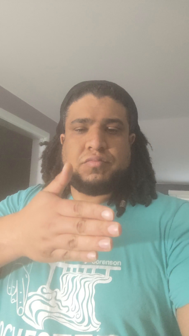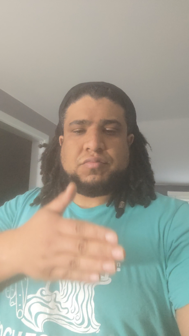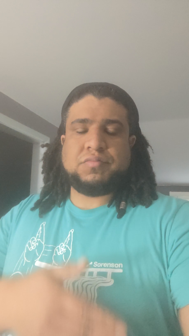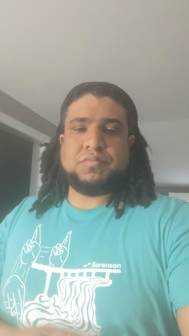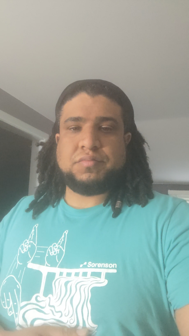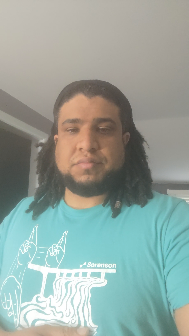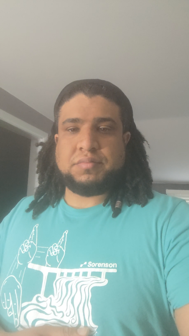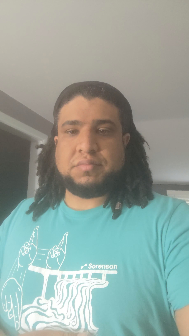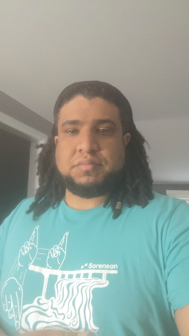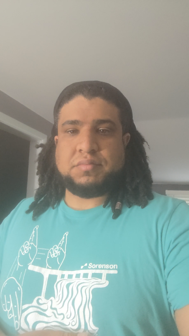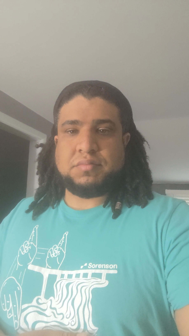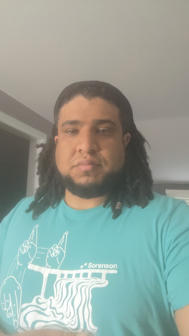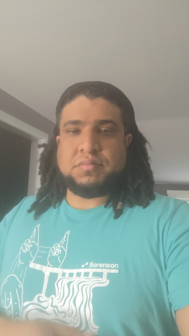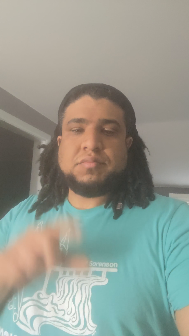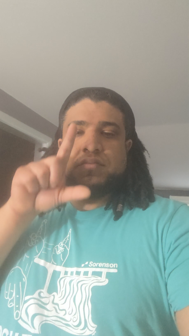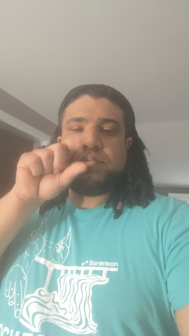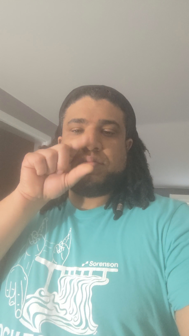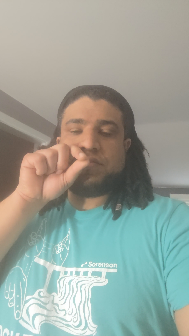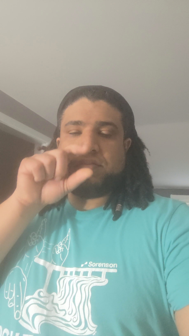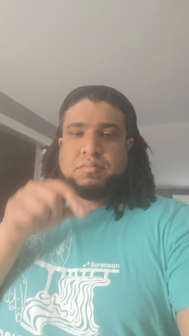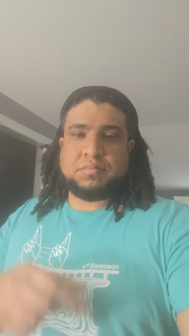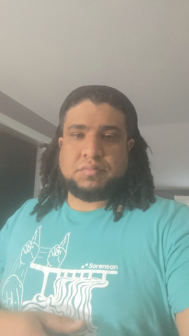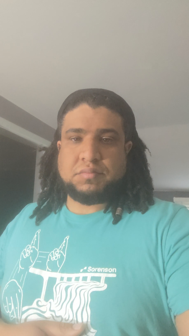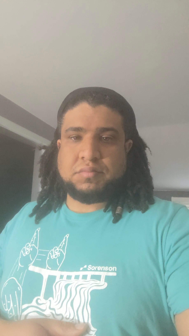chicken